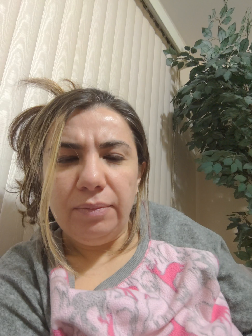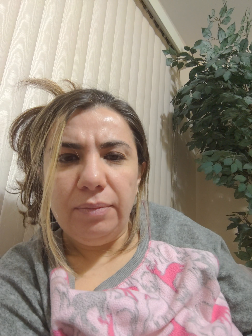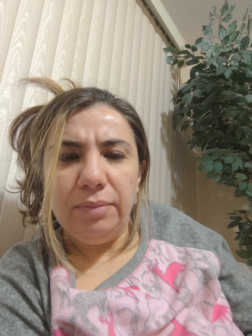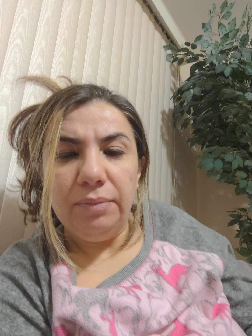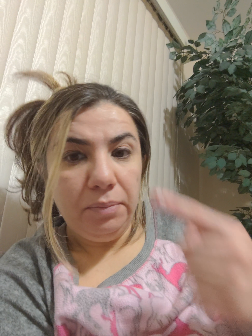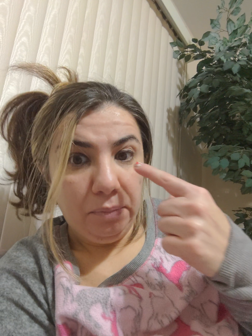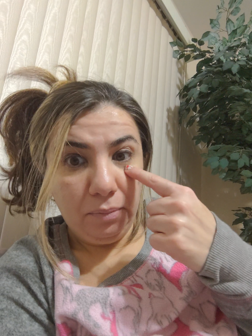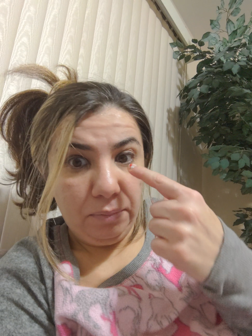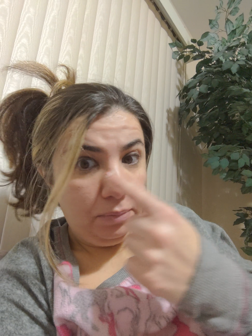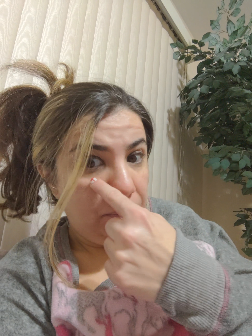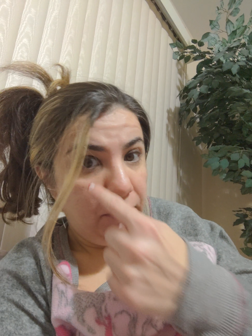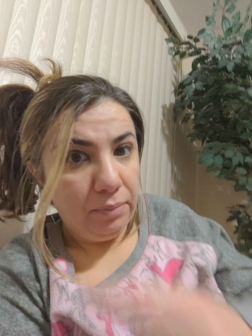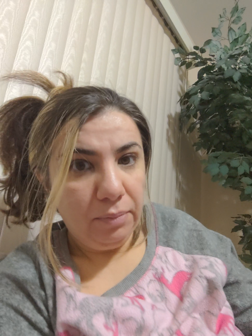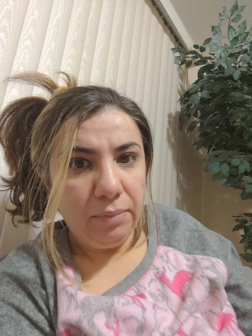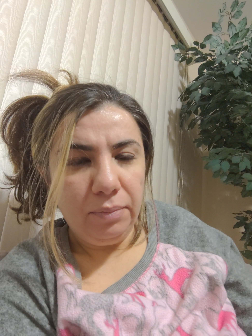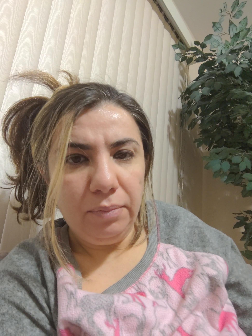eye